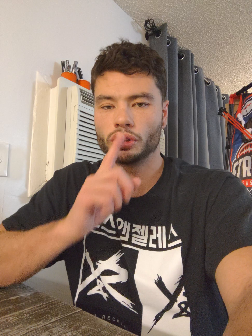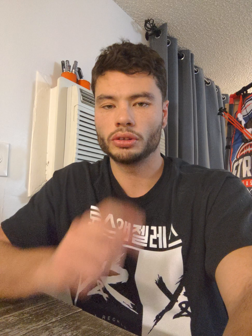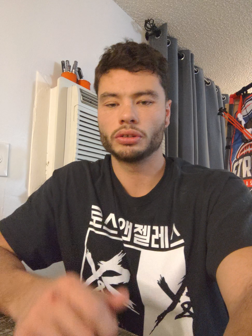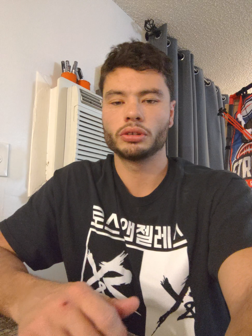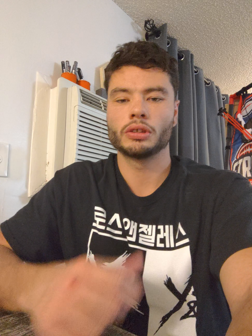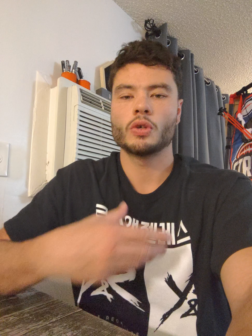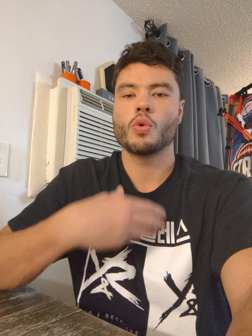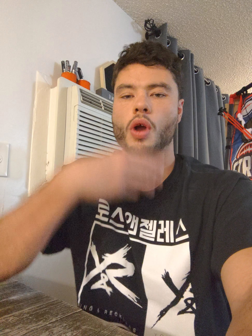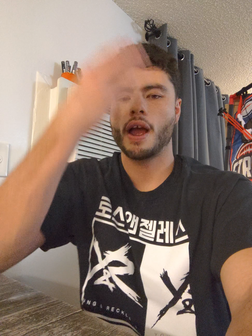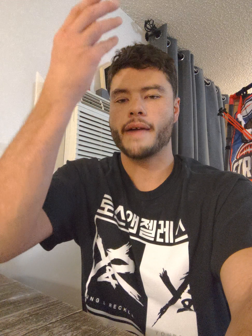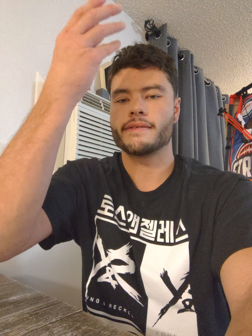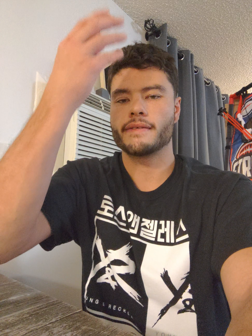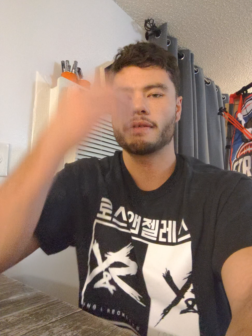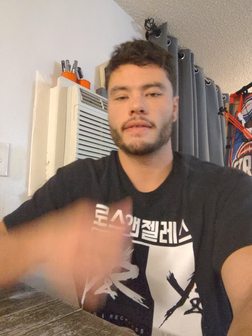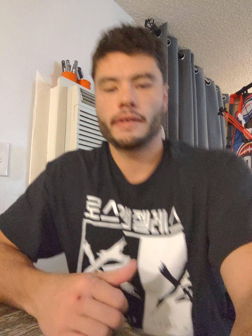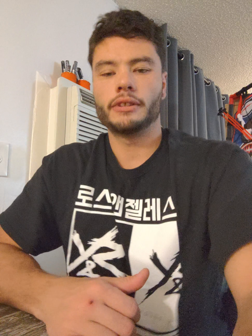giraffe